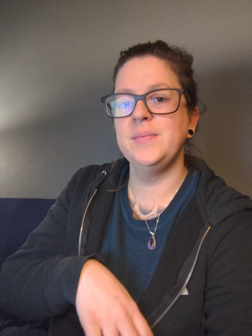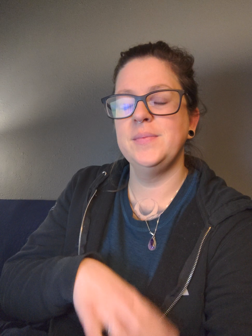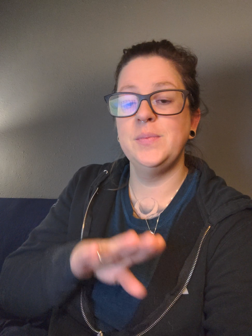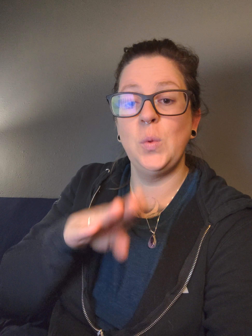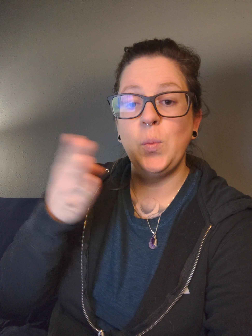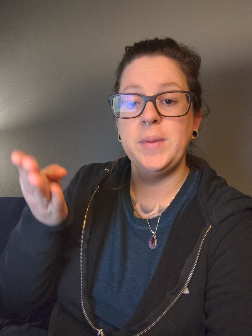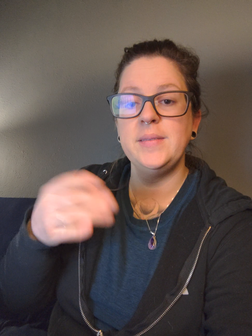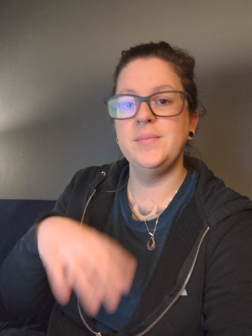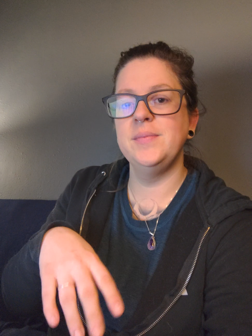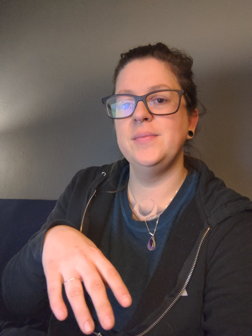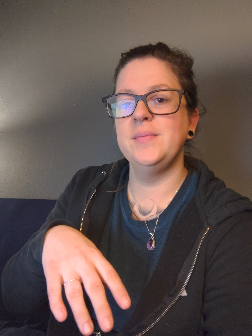open